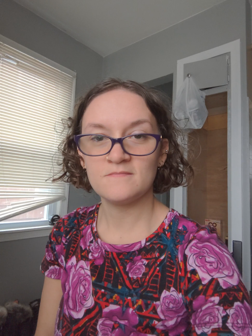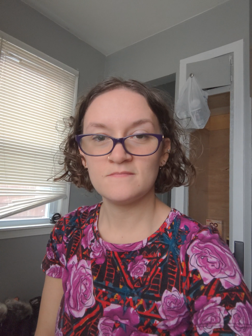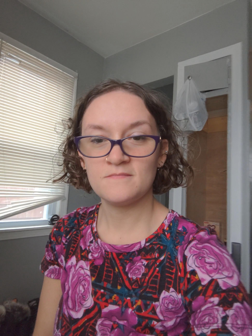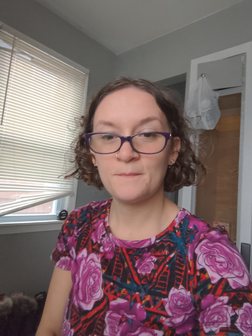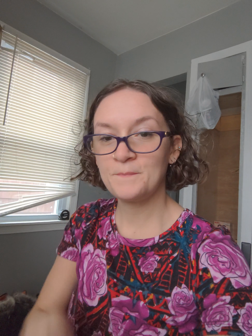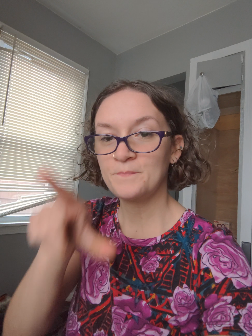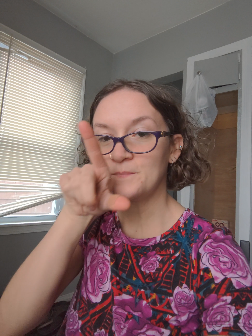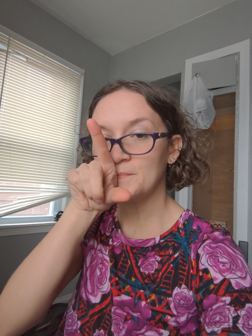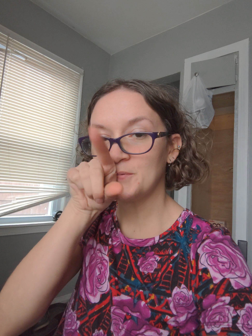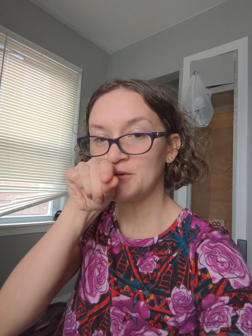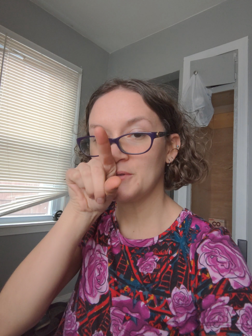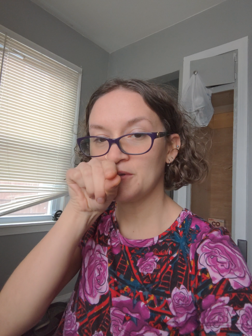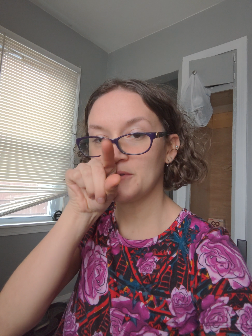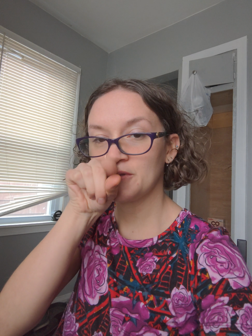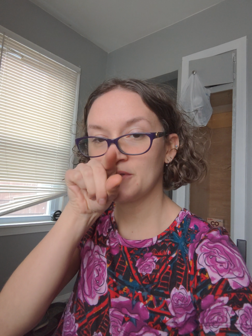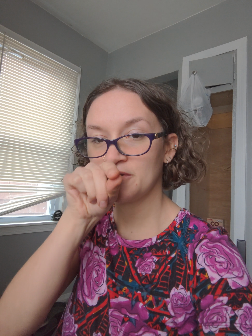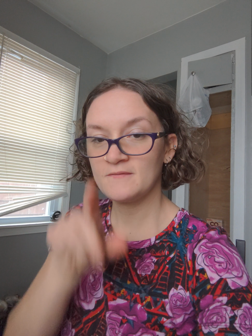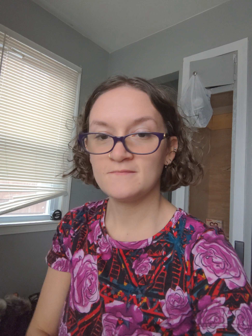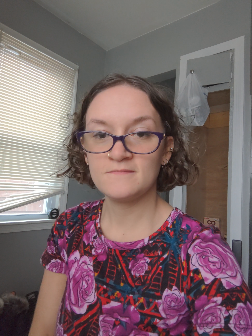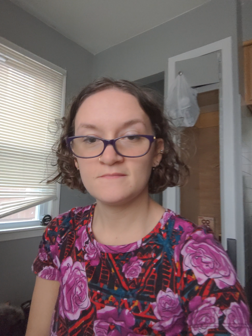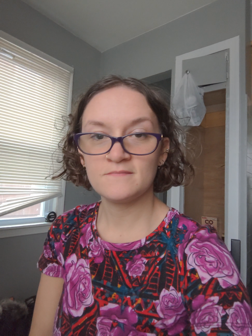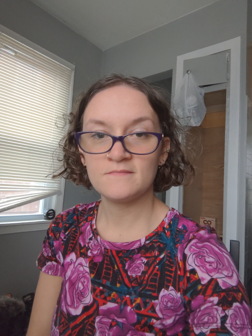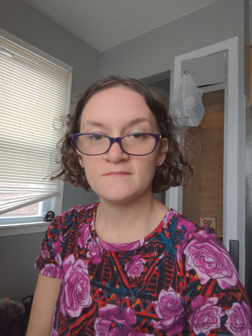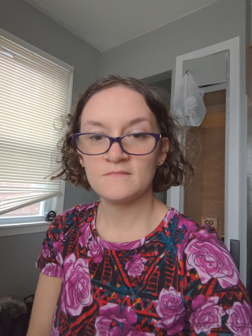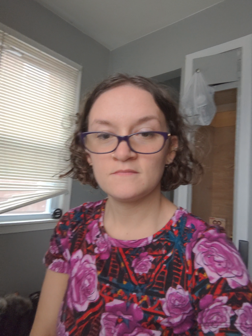bird